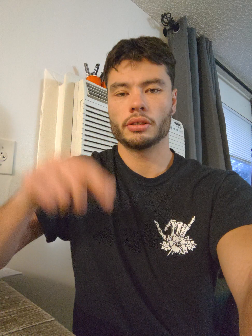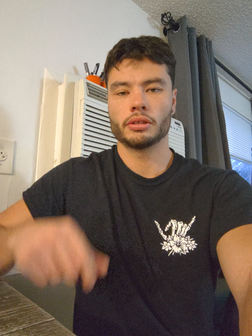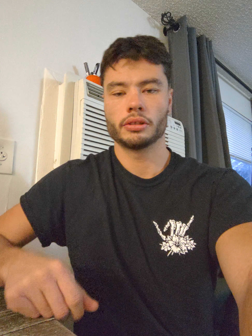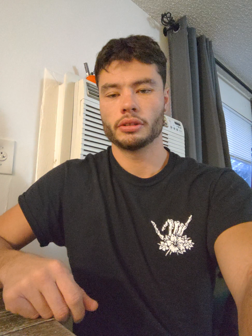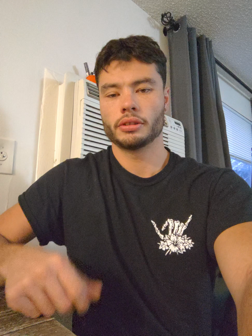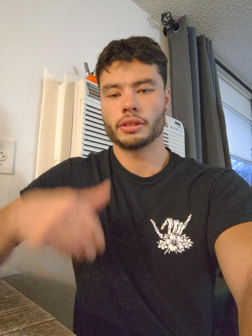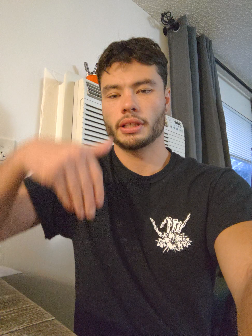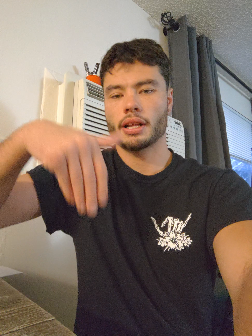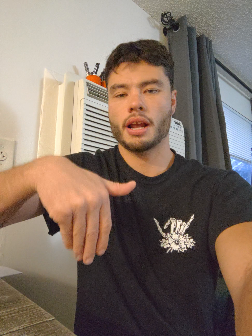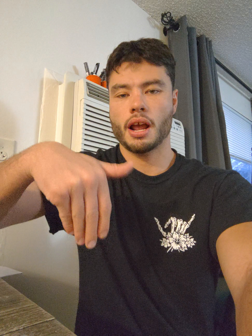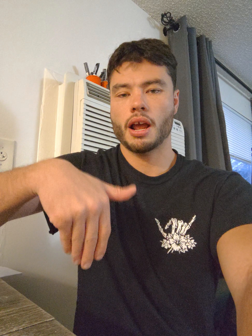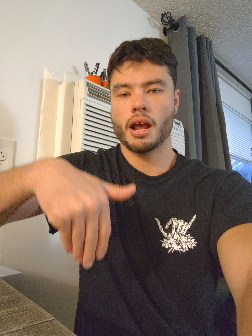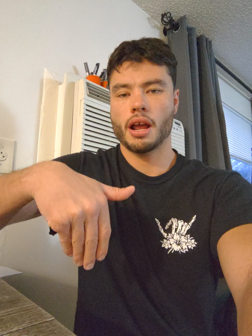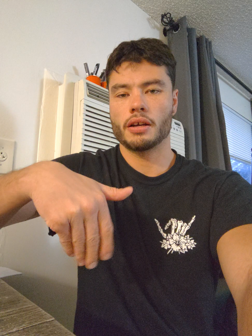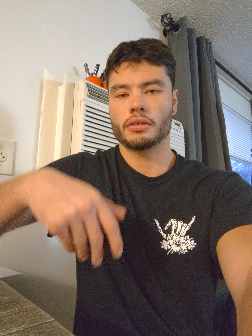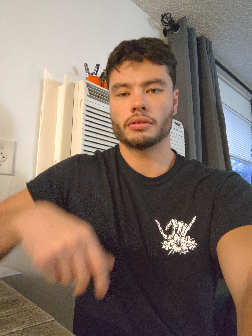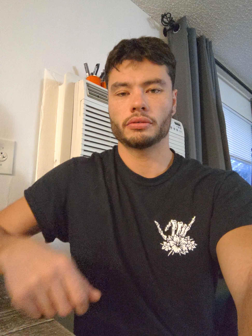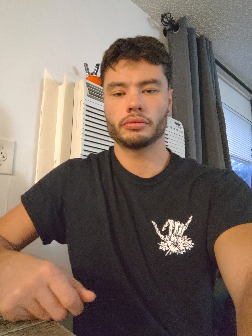night